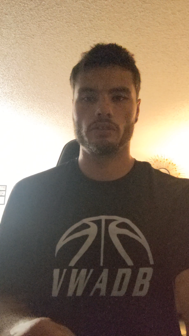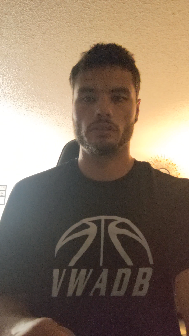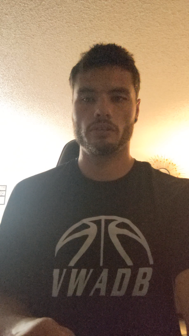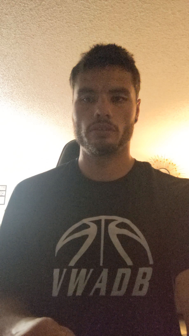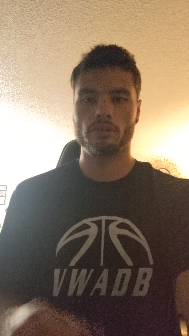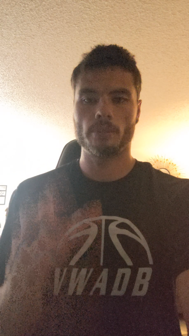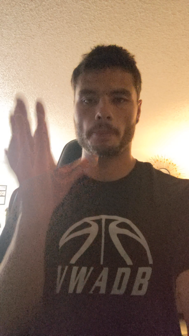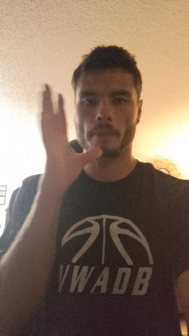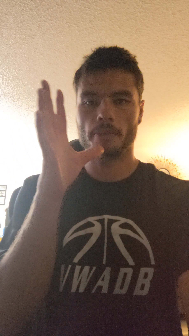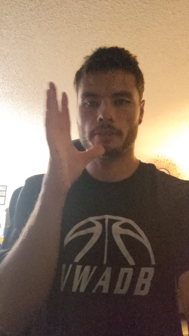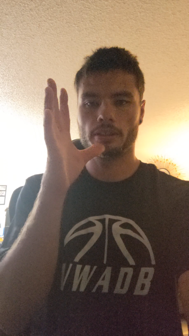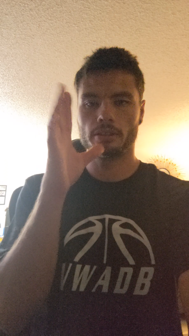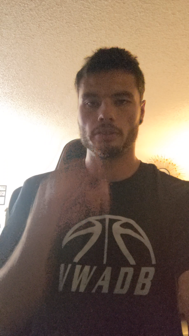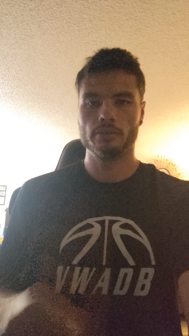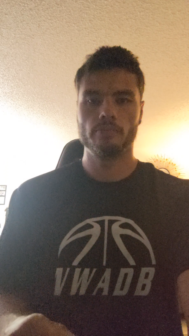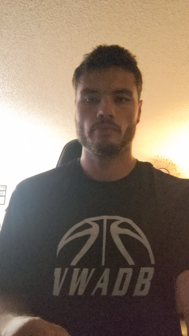mommy